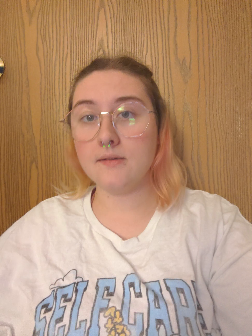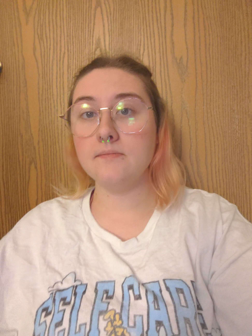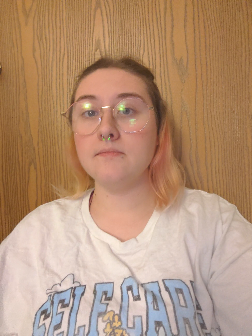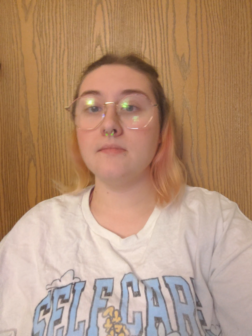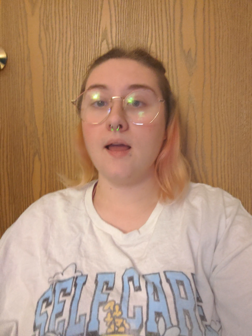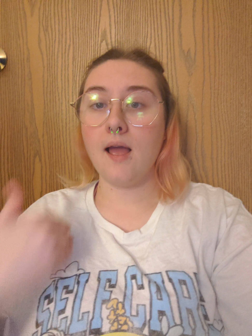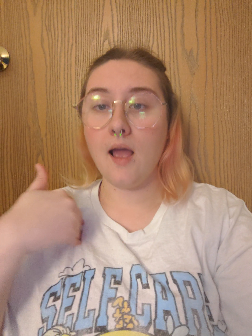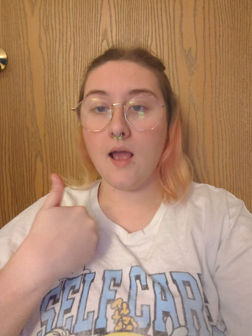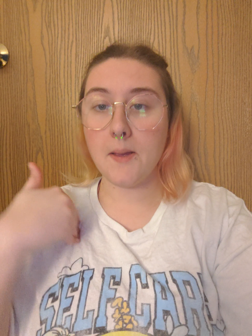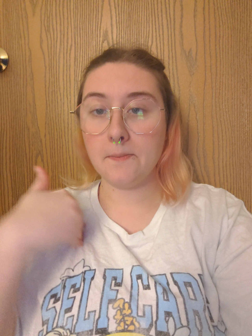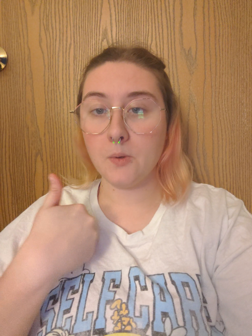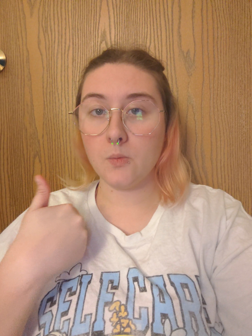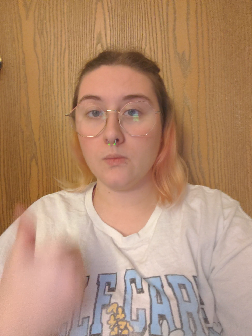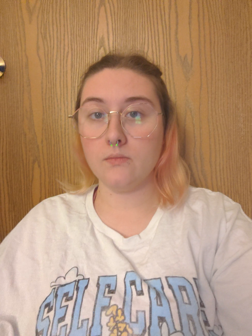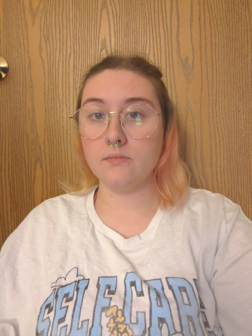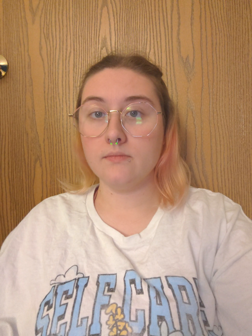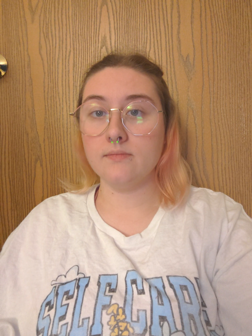animal